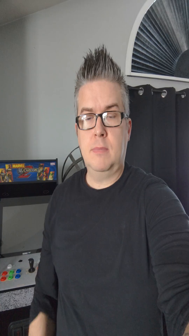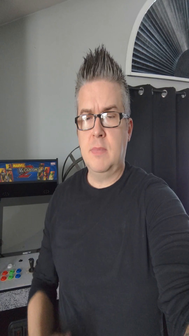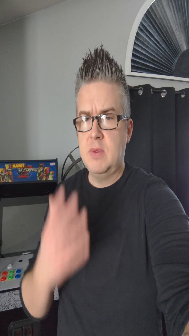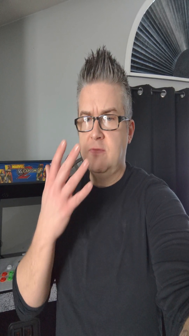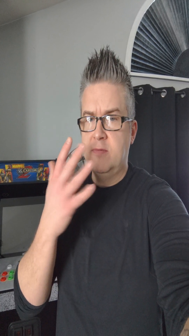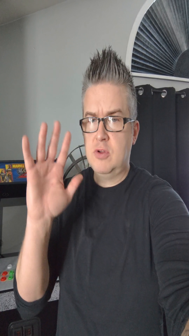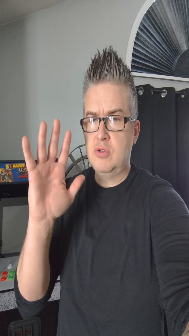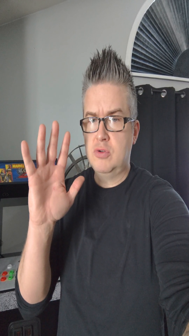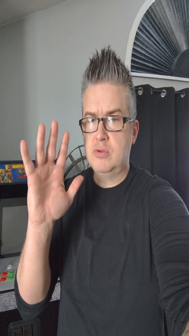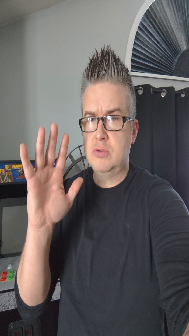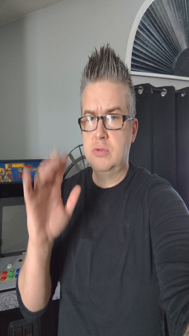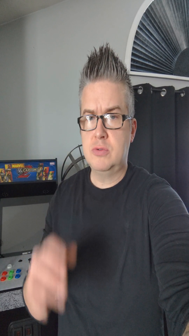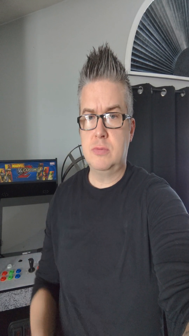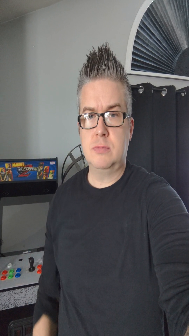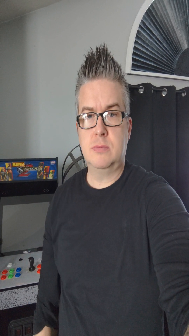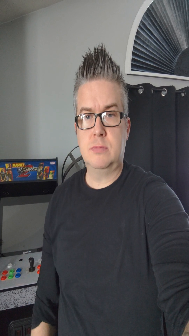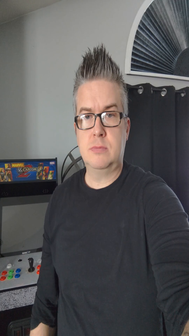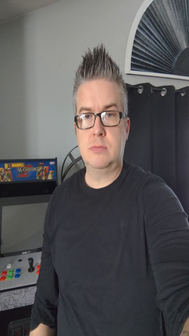finish